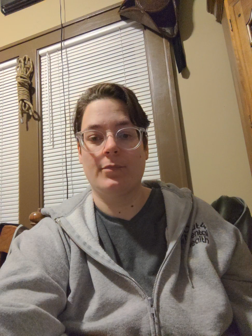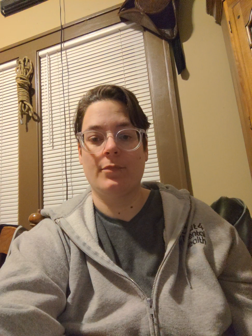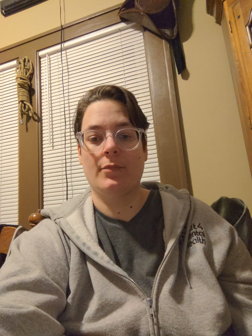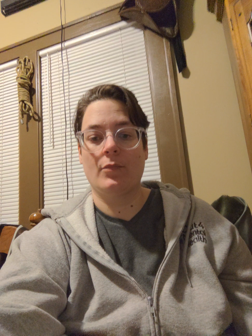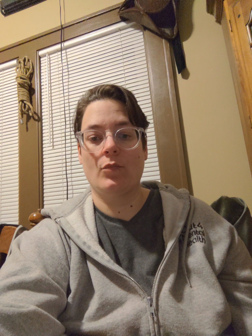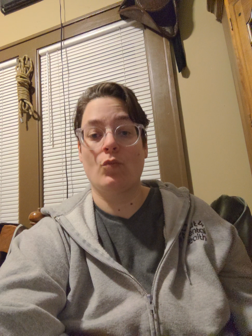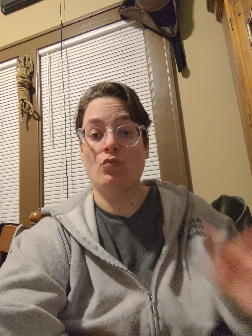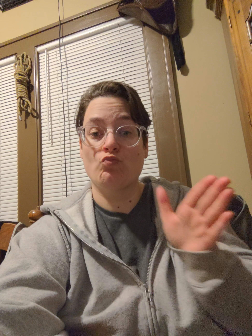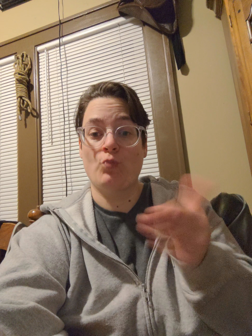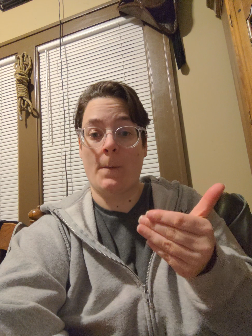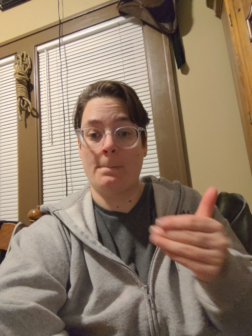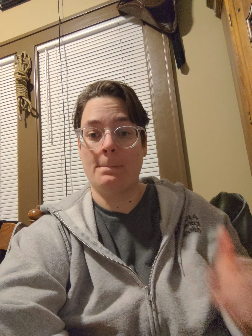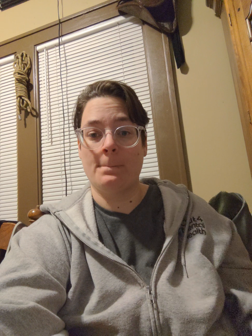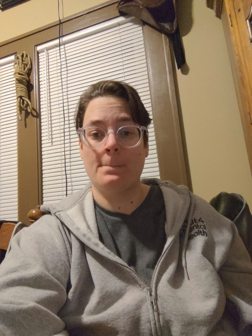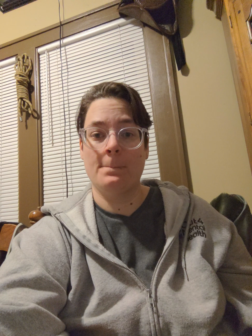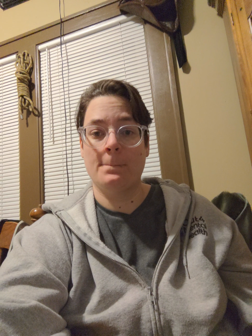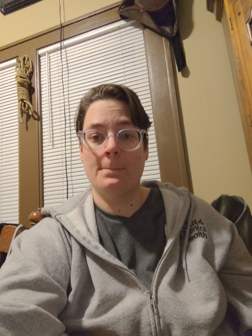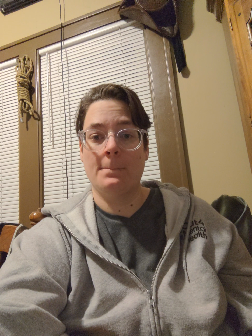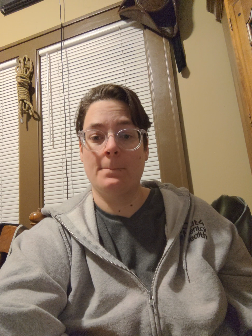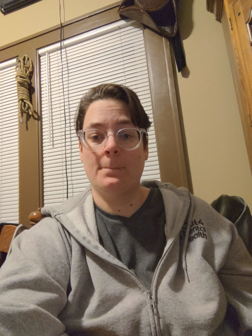room